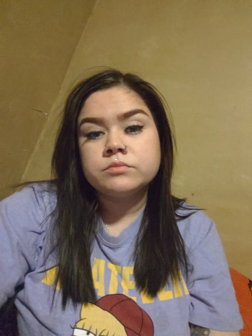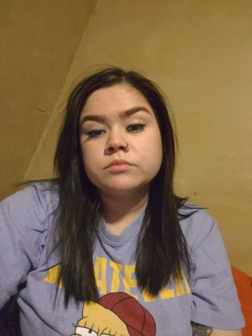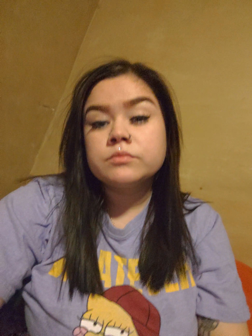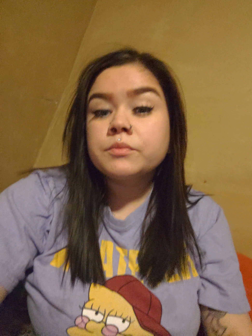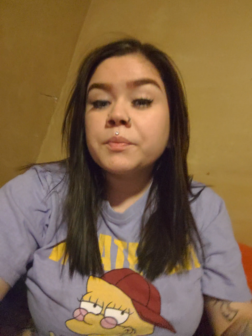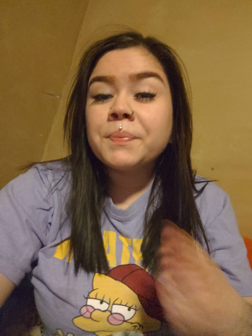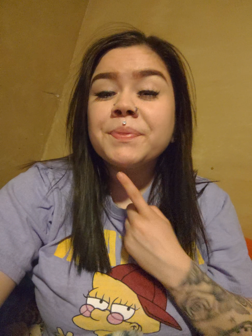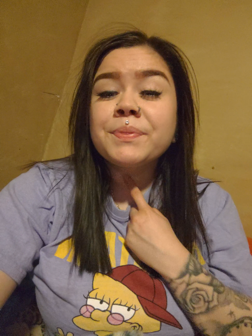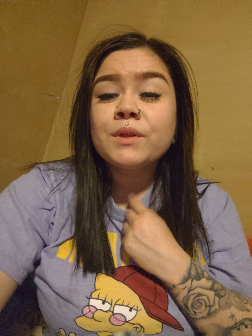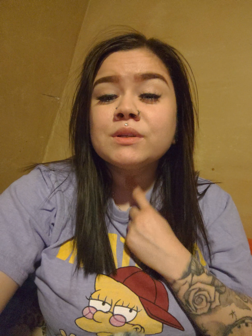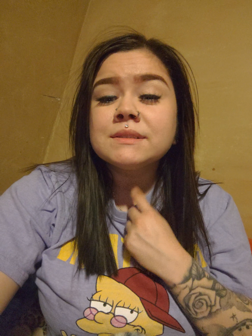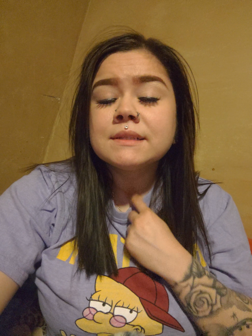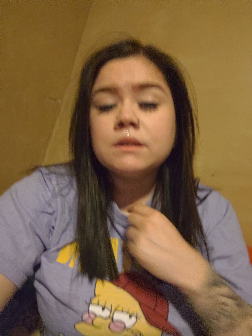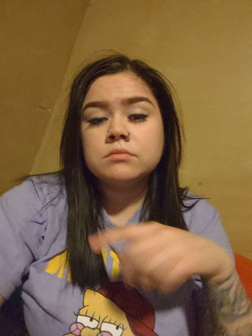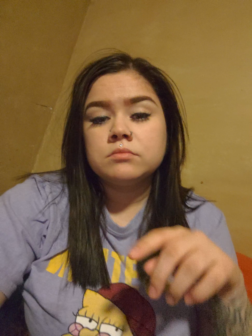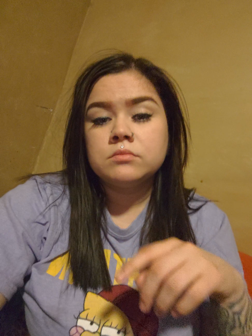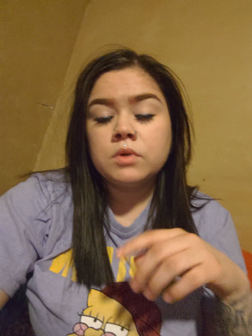thirsty